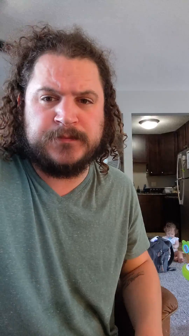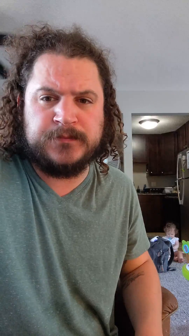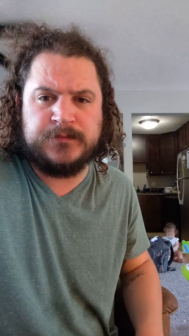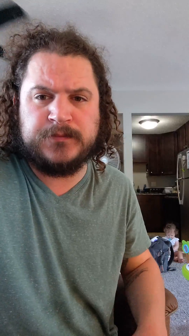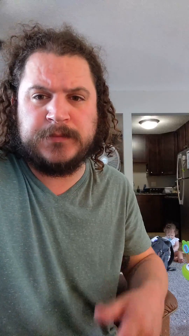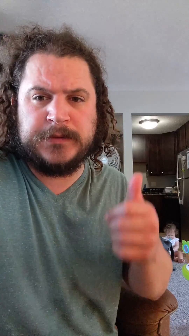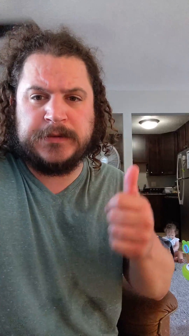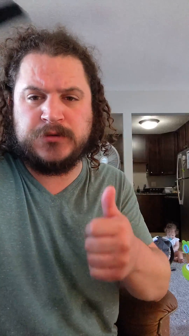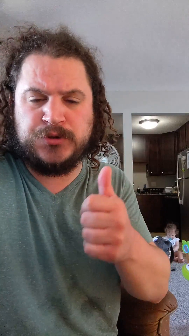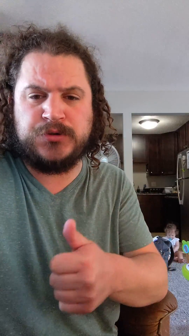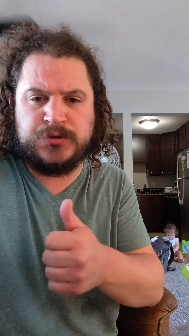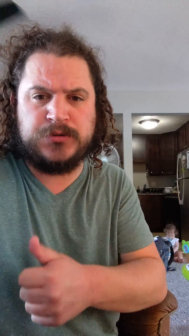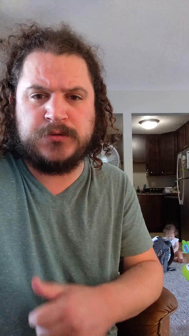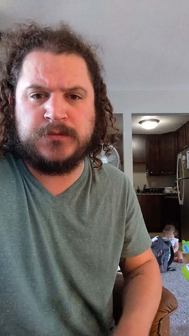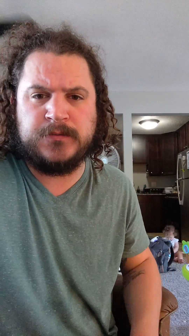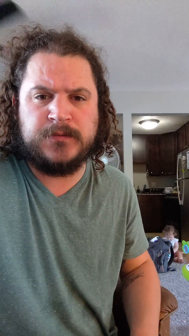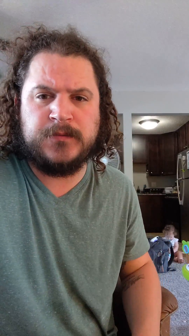each